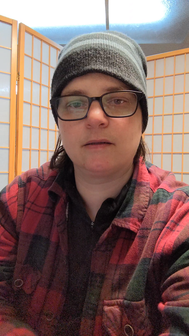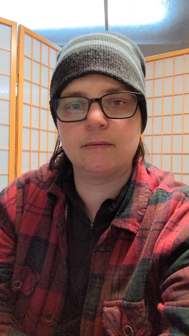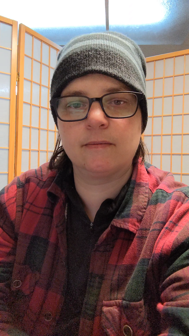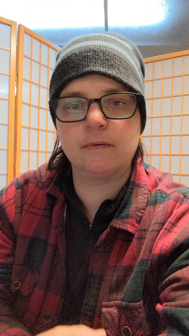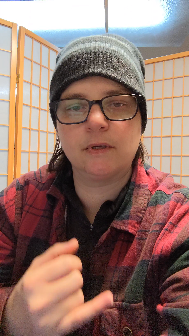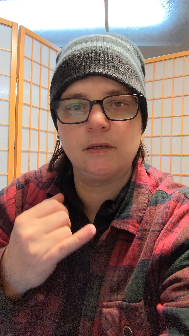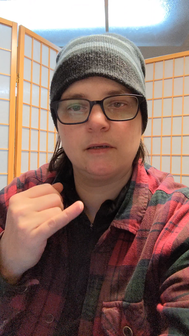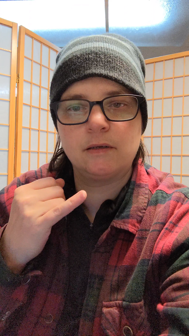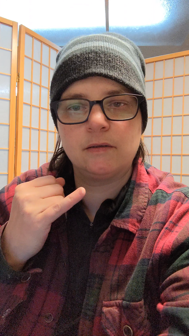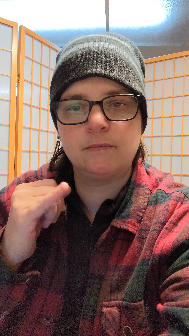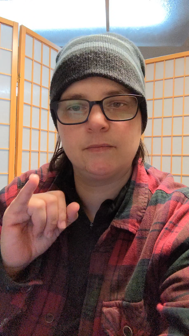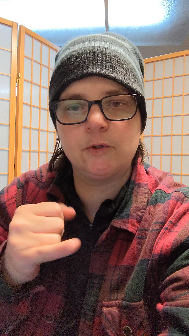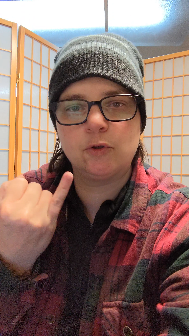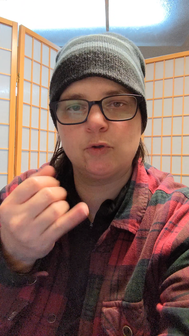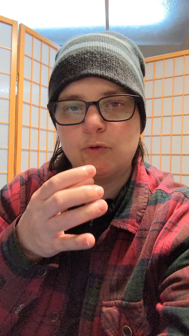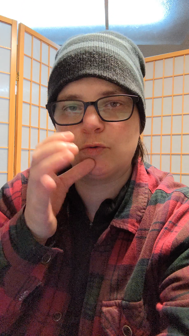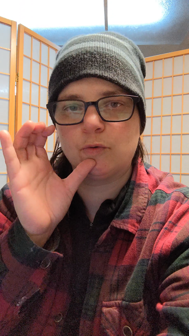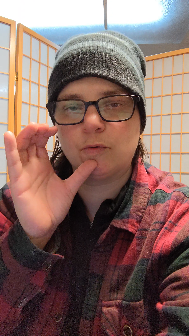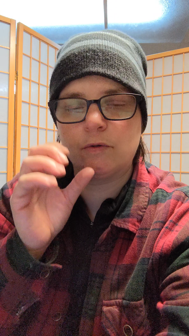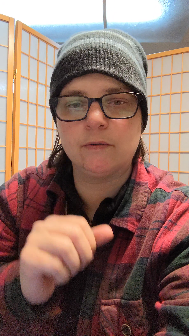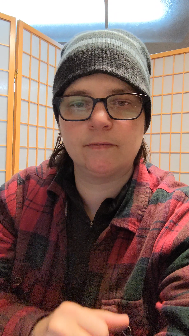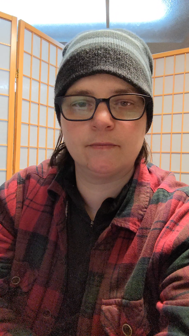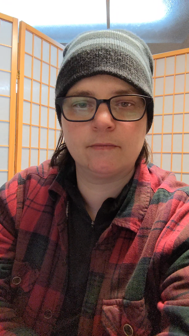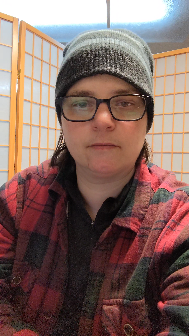juice